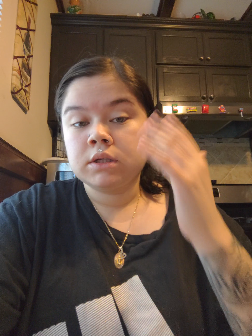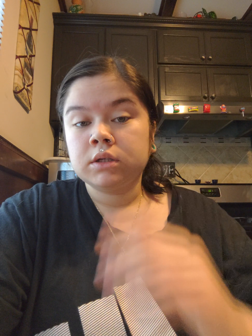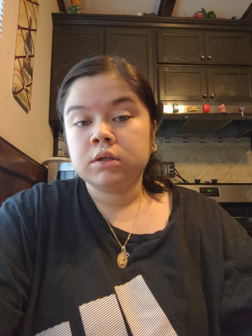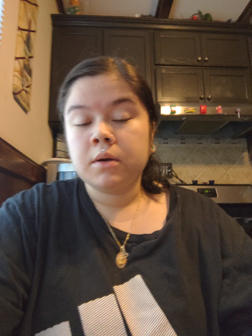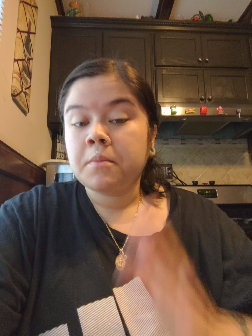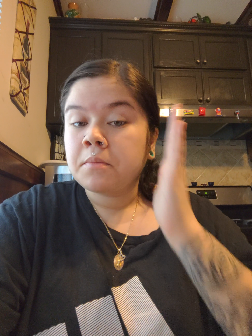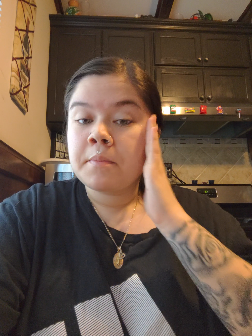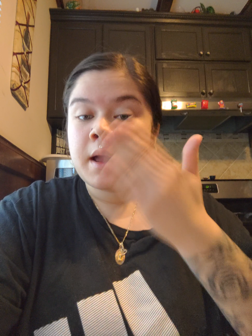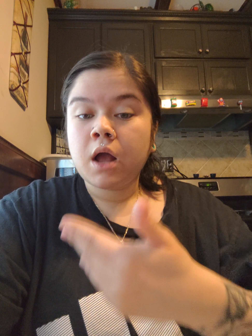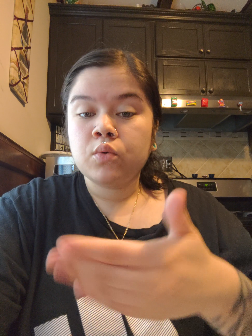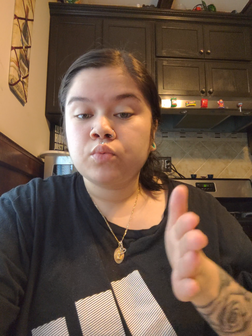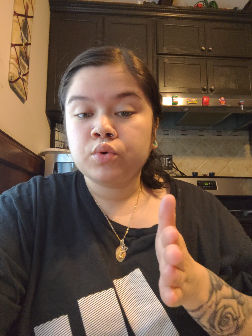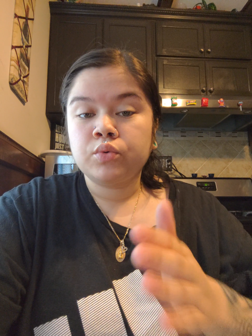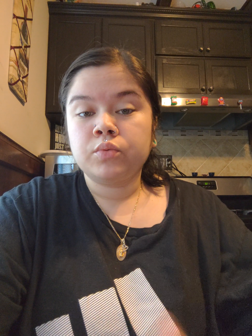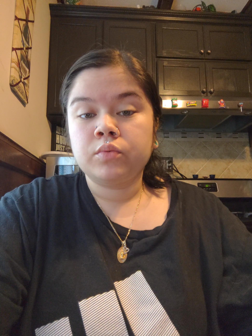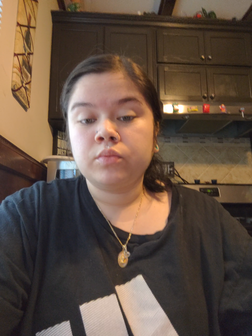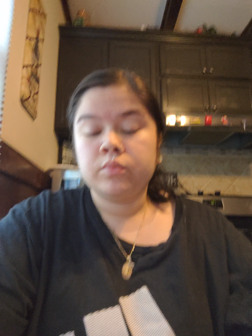bedroom